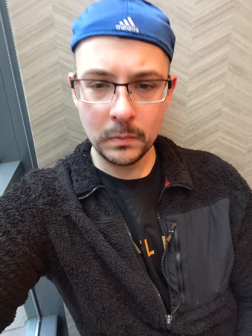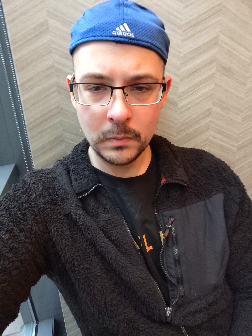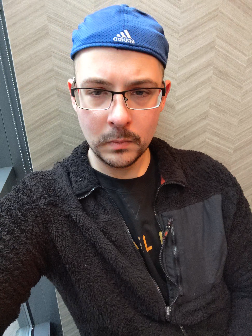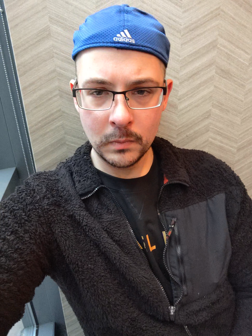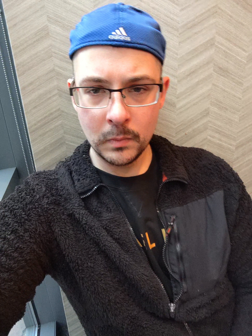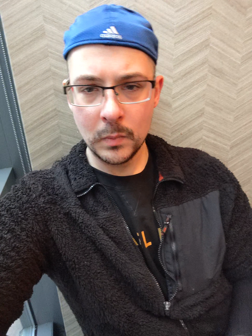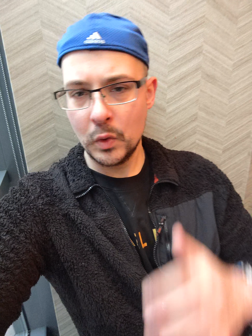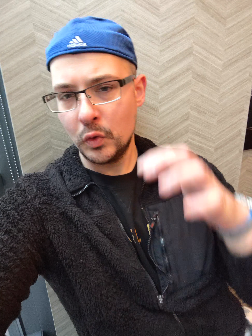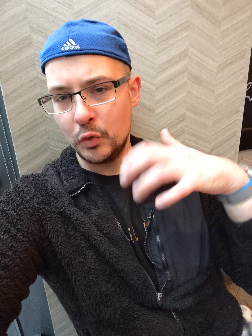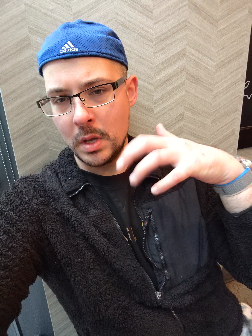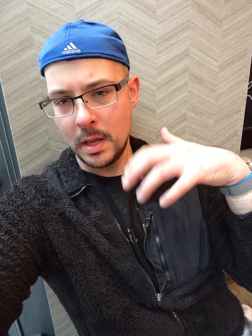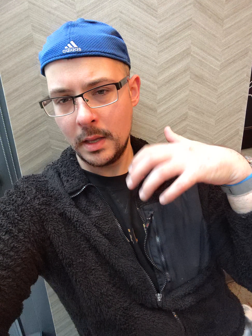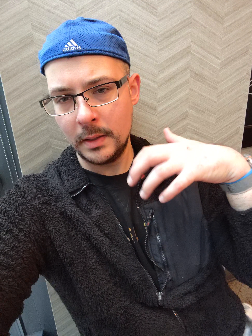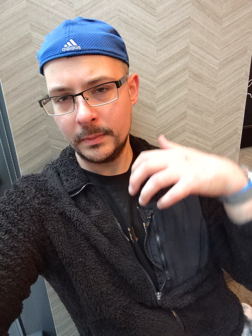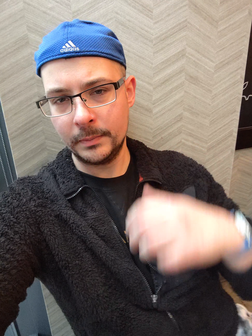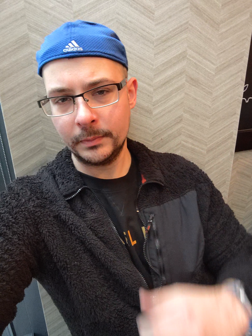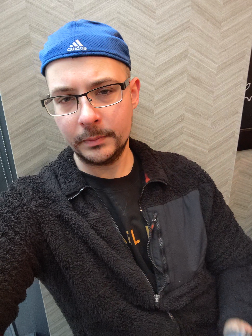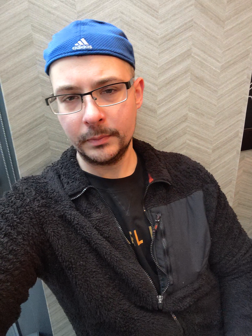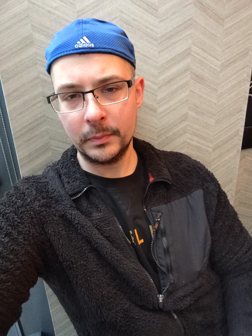rain